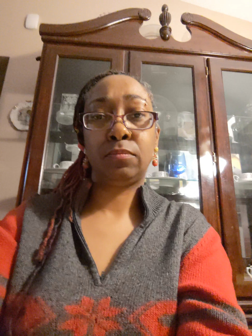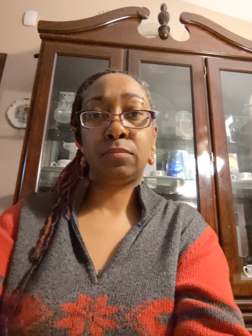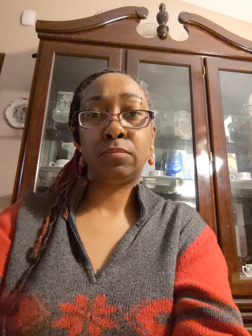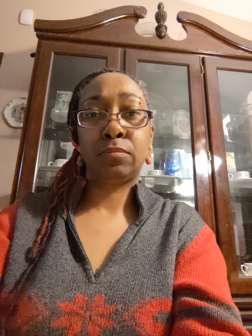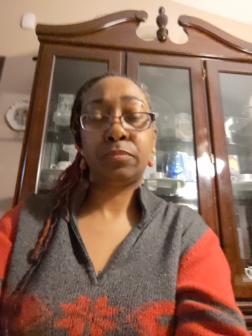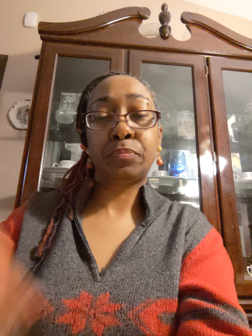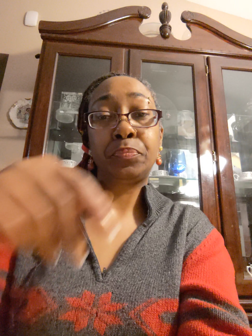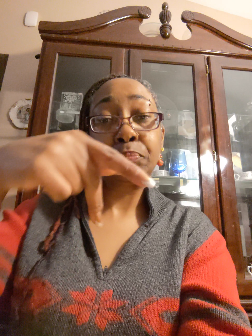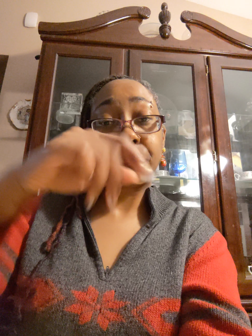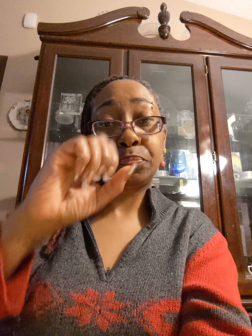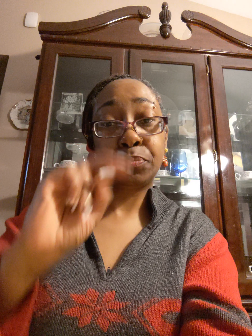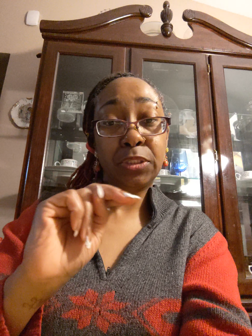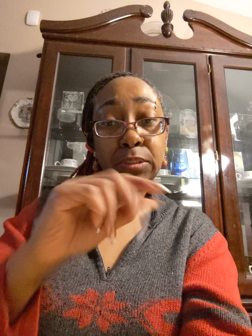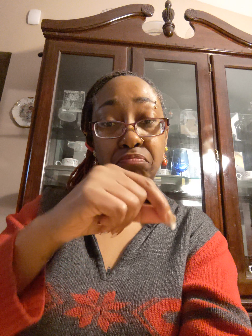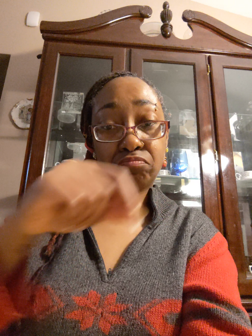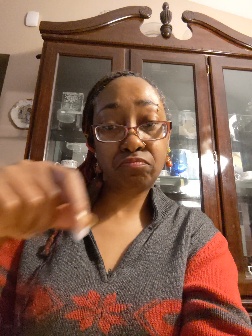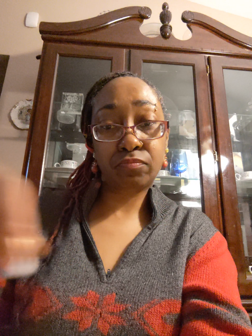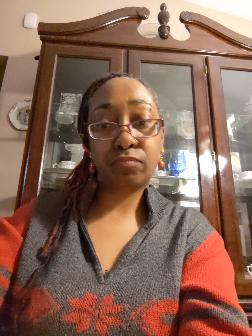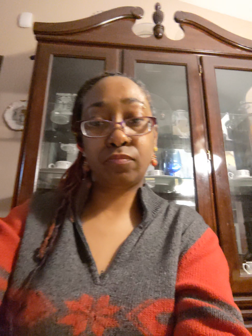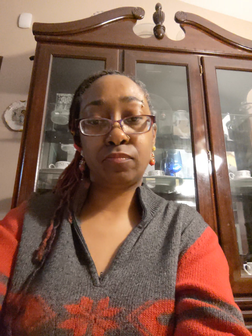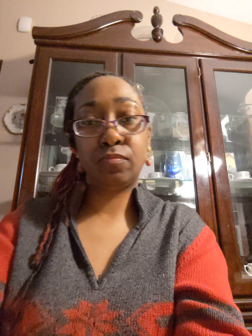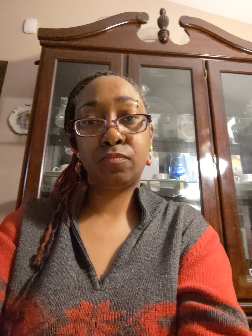pen